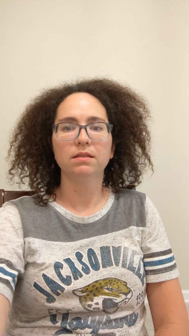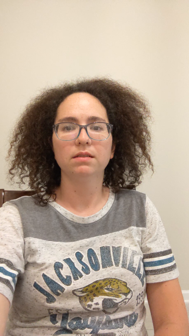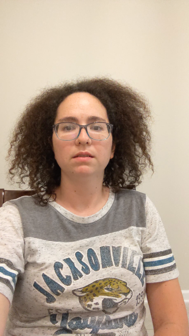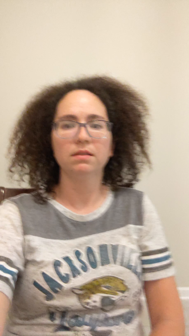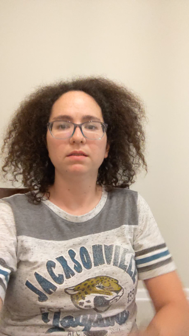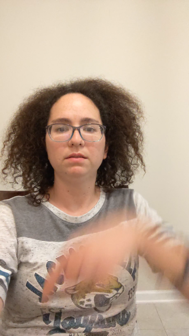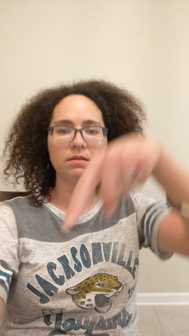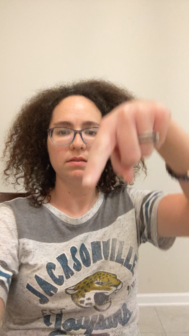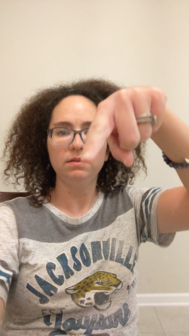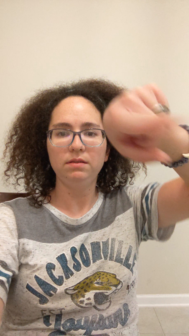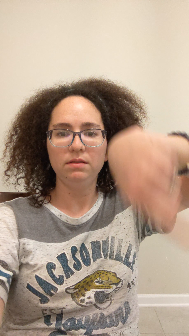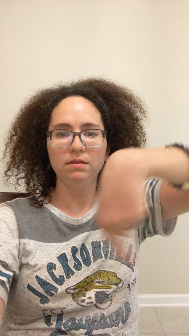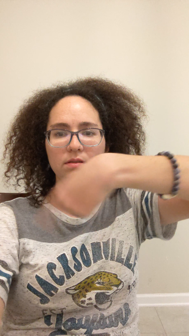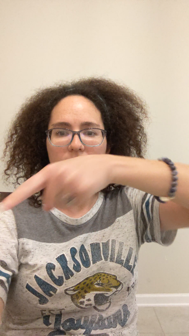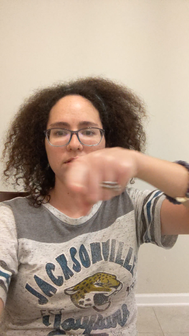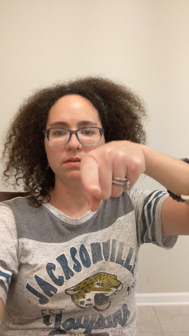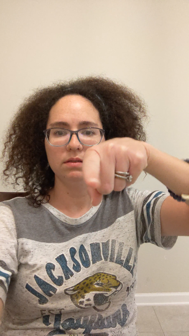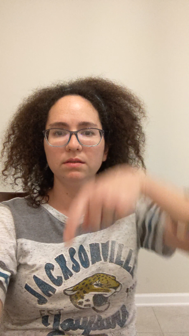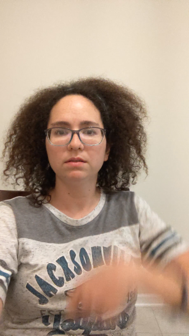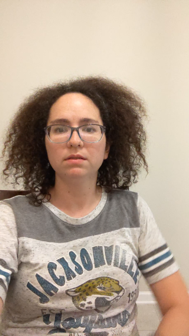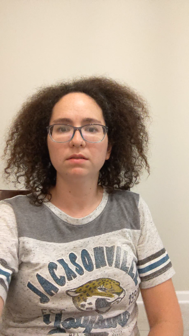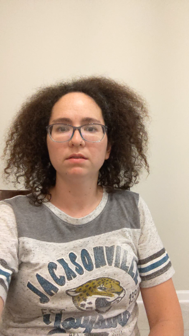around